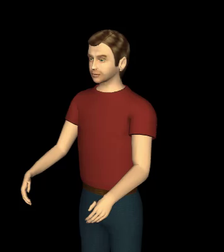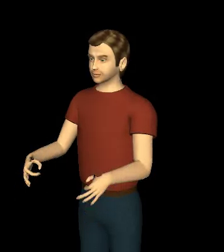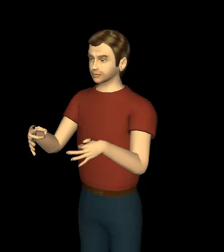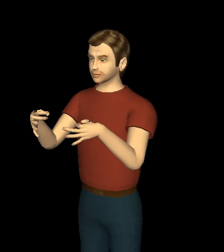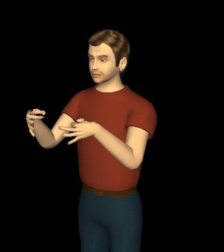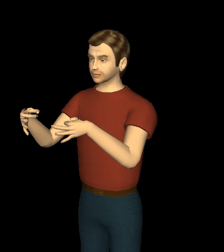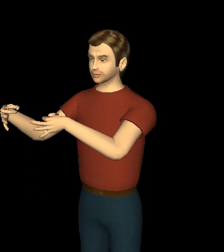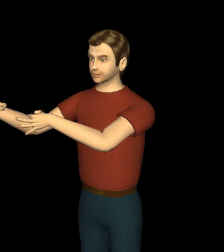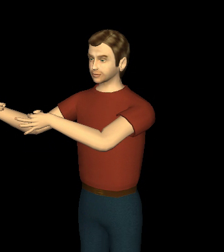مجتهد